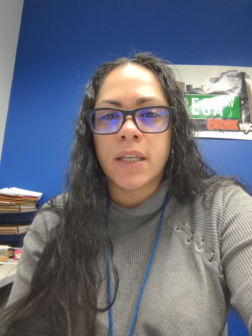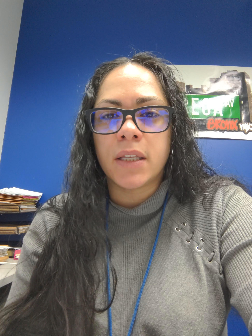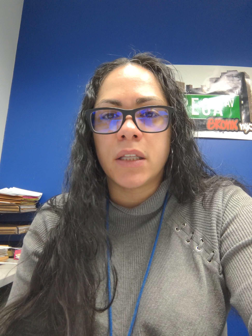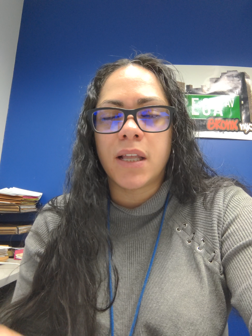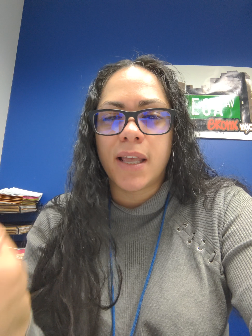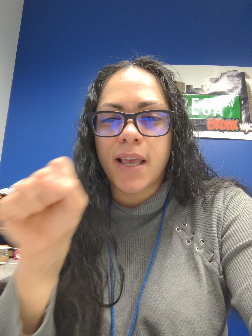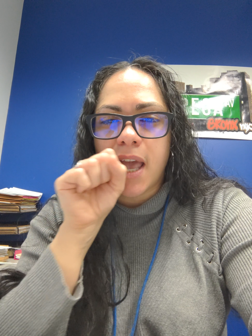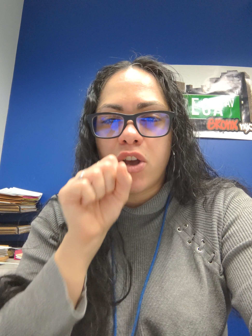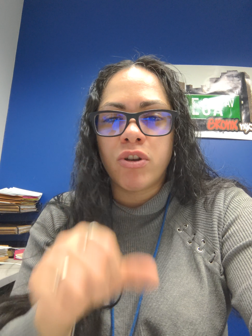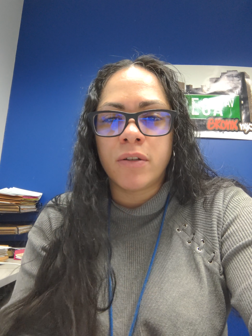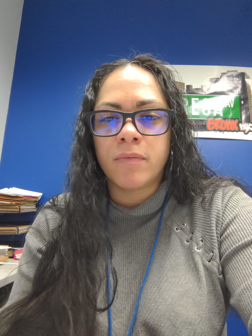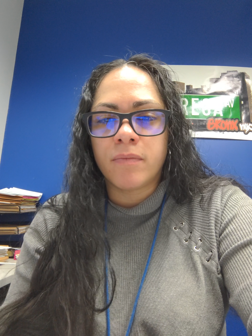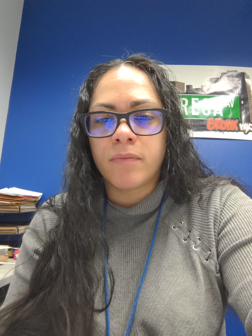carrot